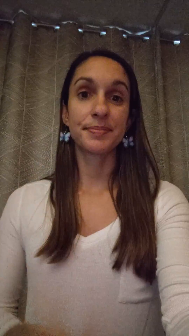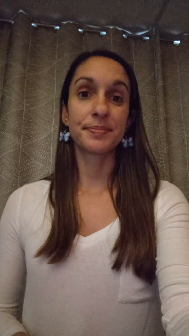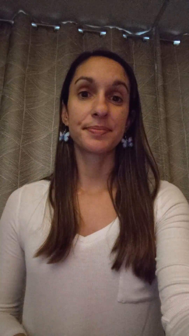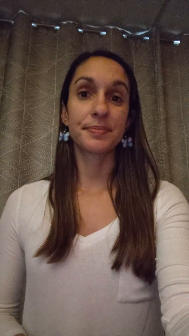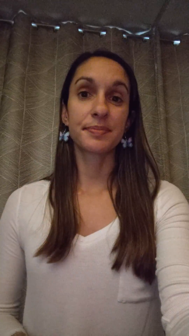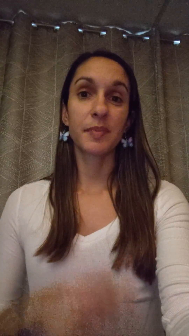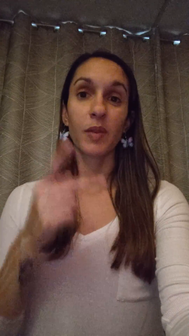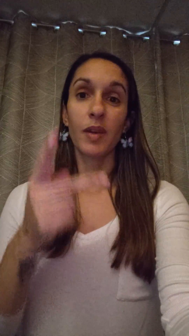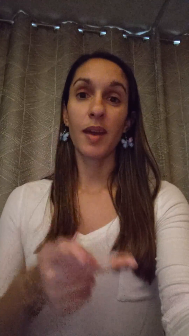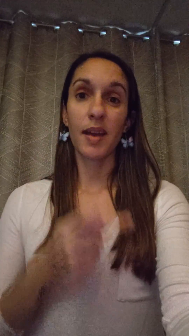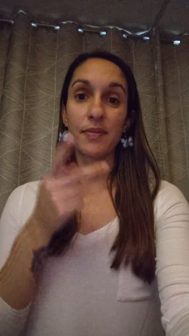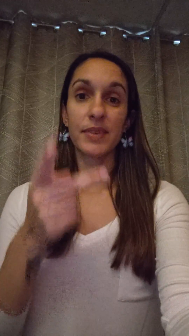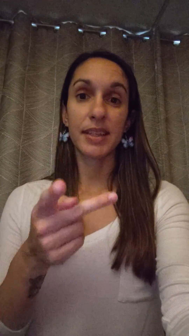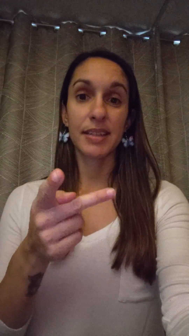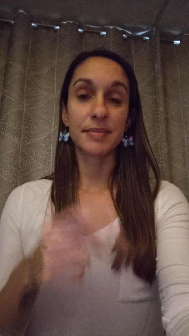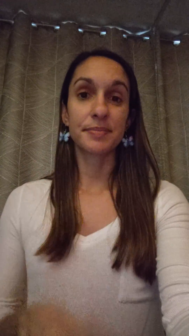careful